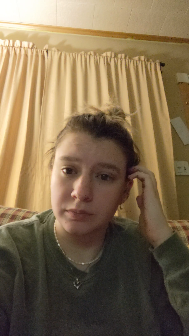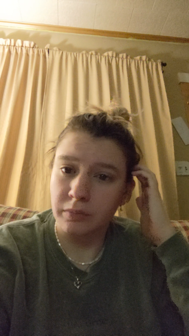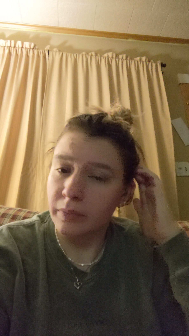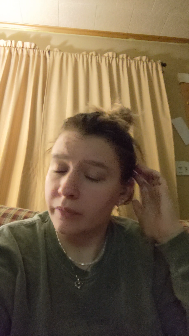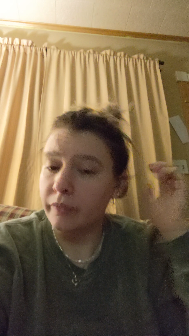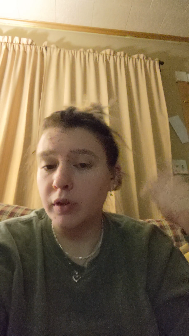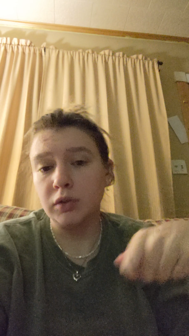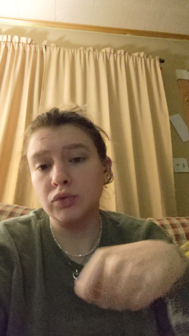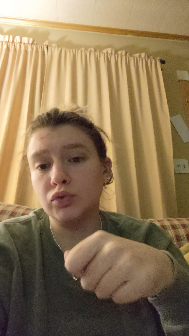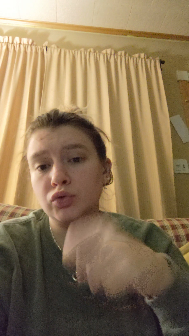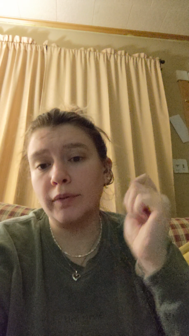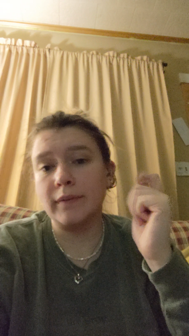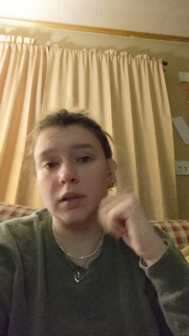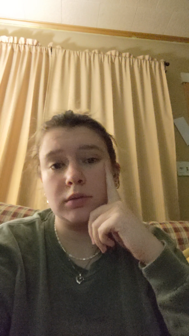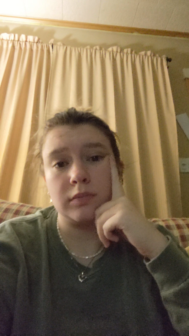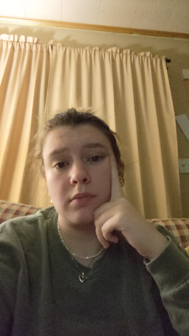shovel